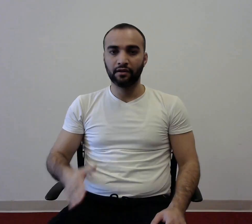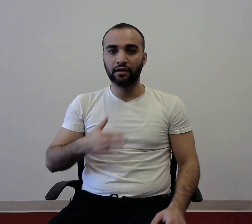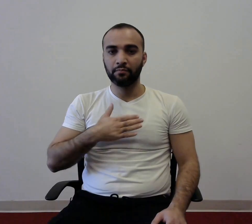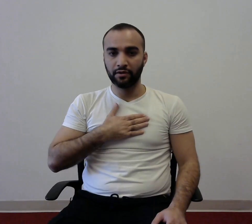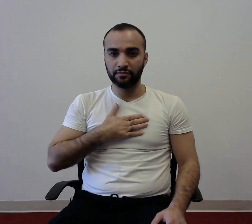mən